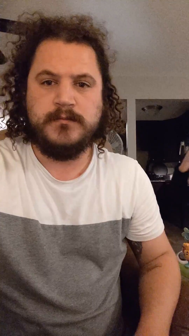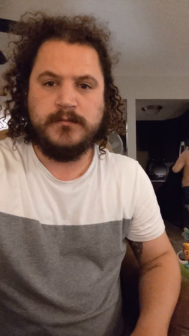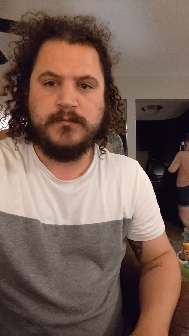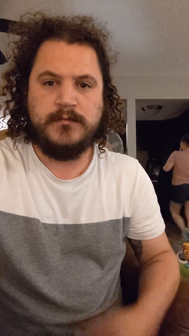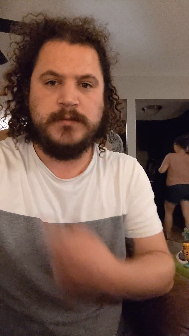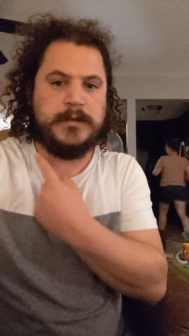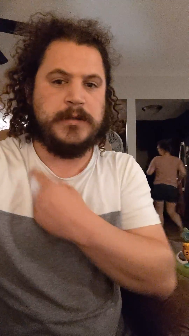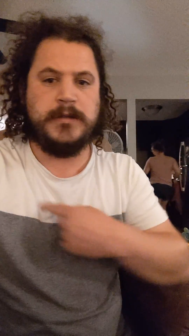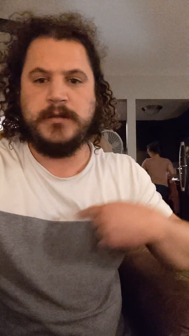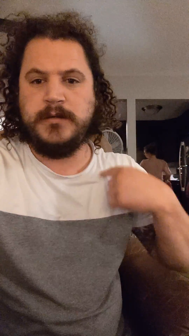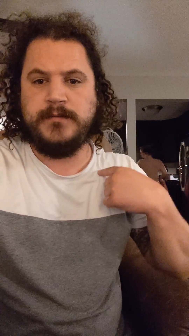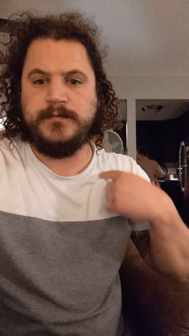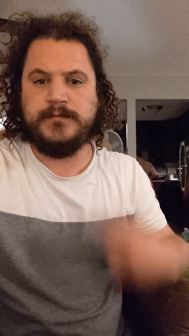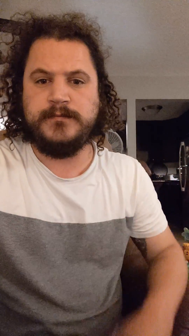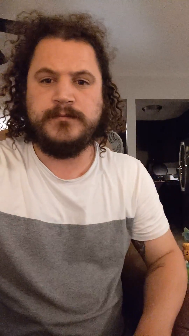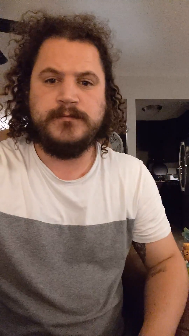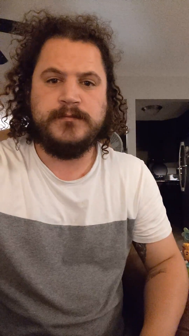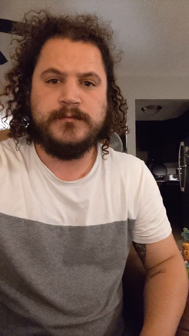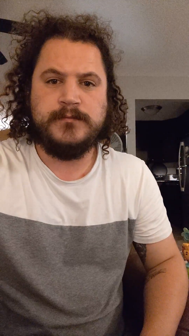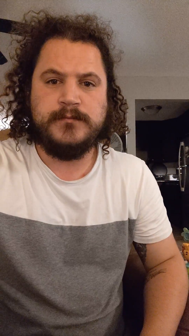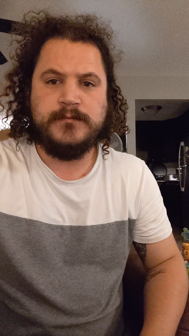necklace